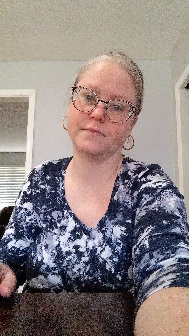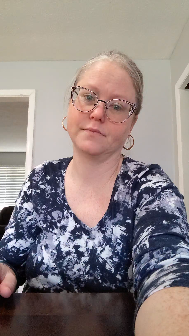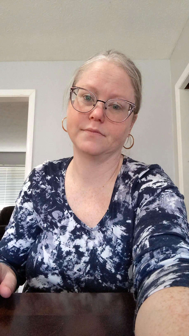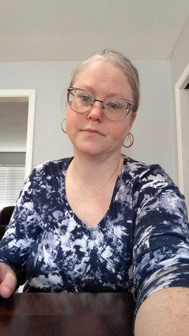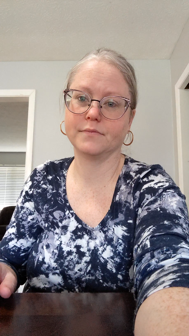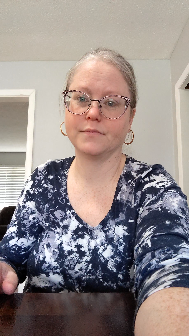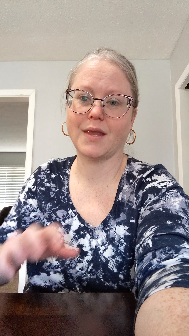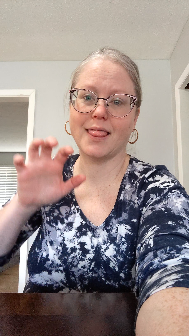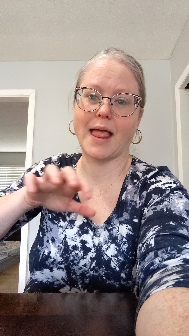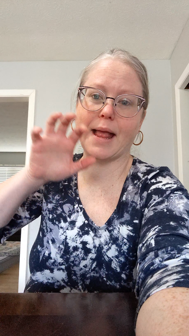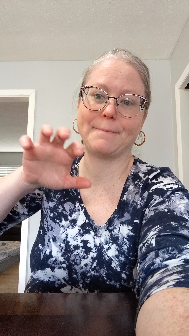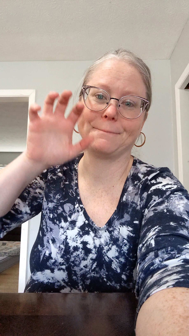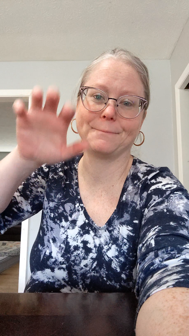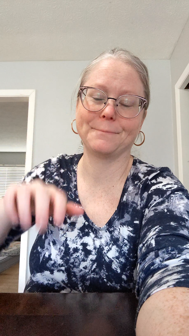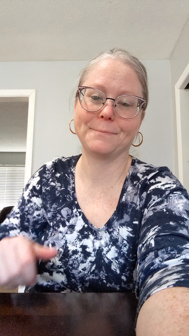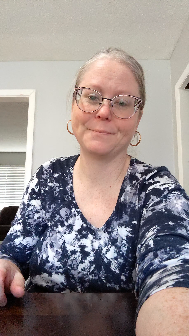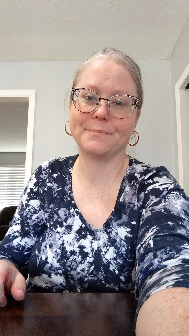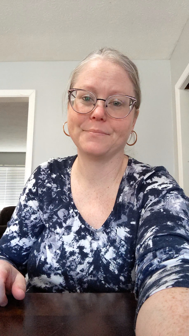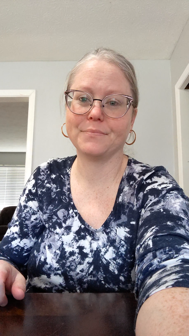climb